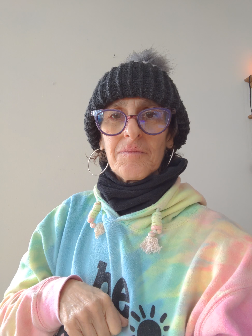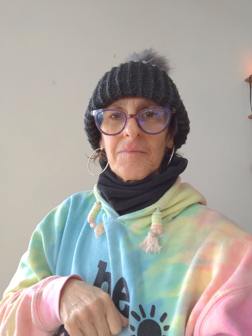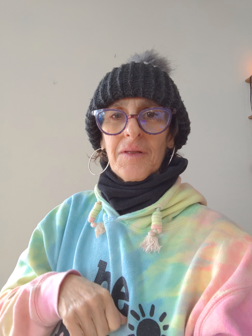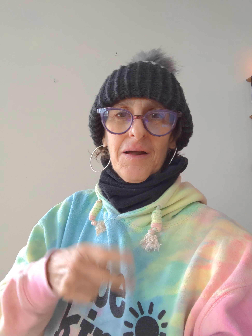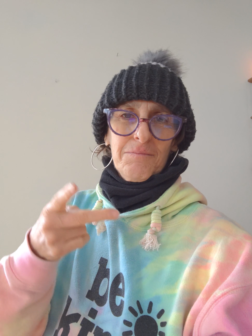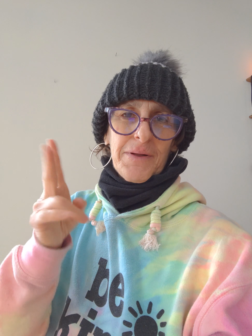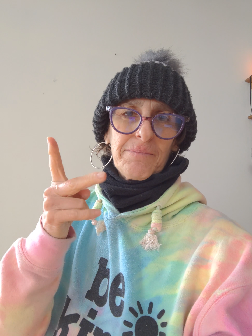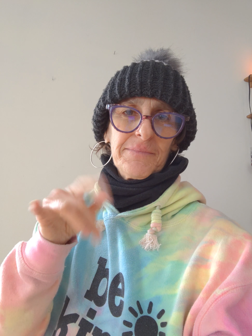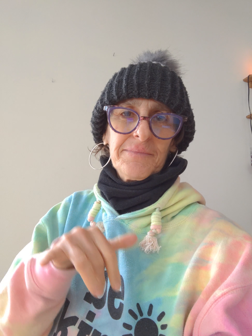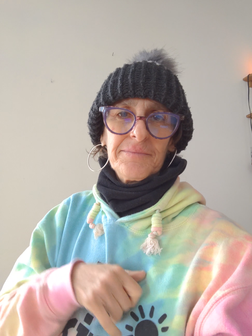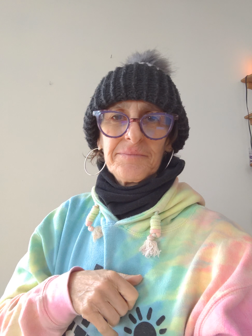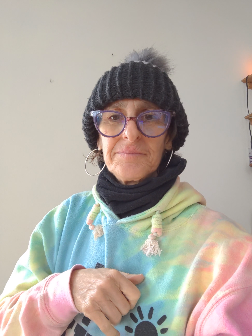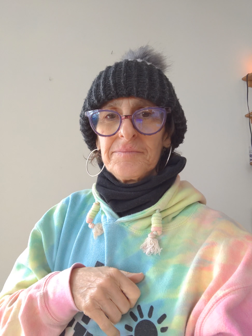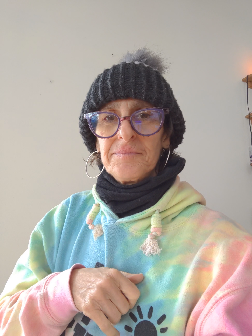puppy